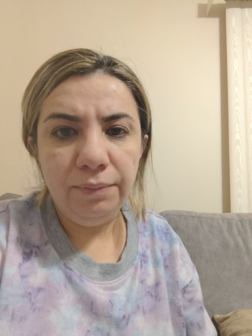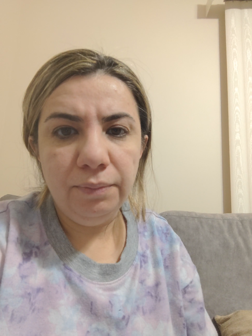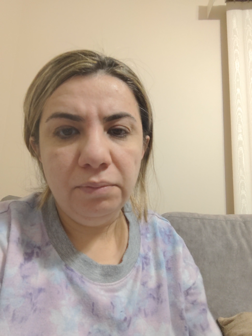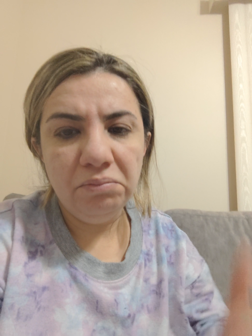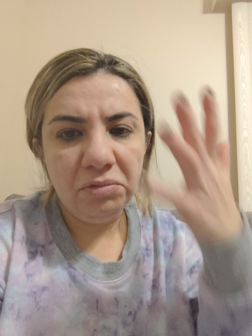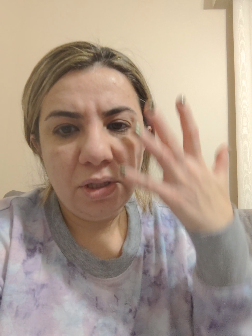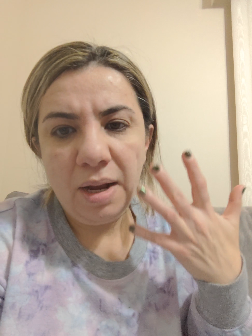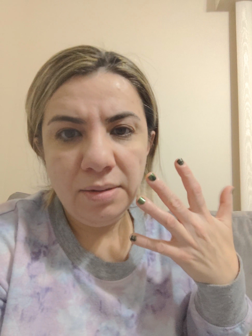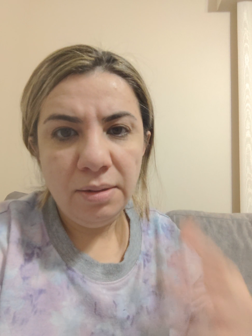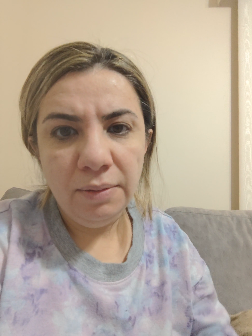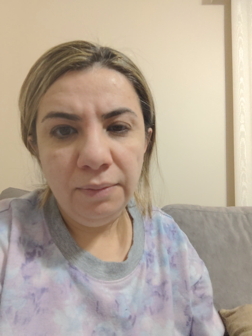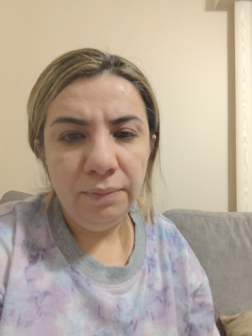sad